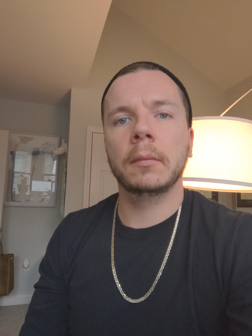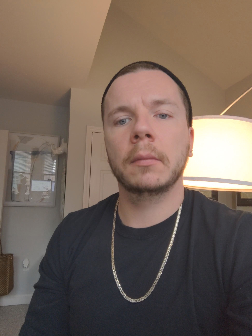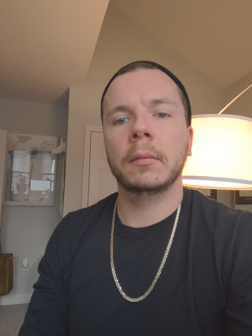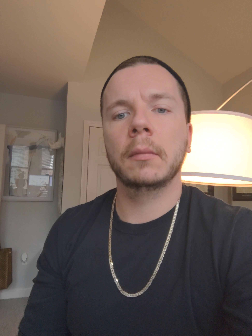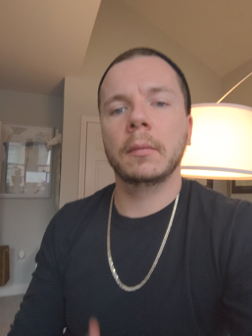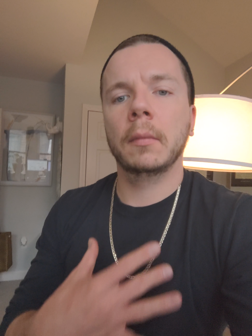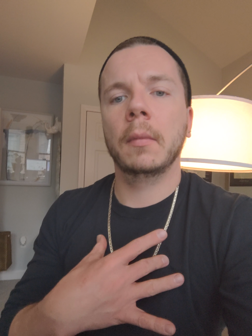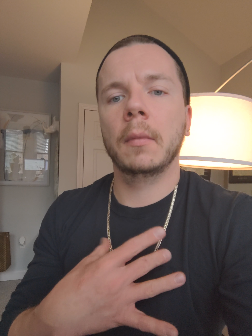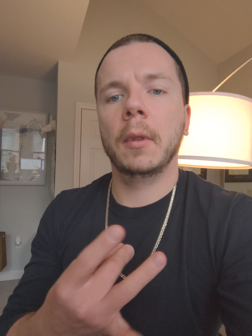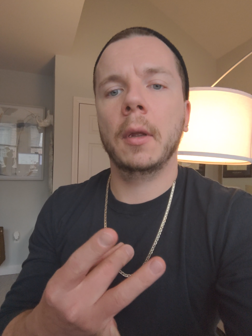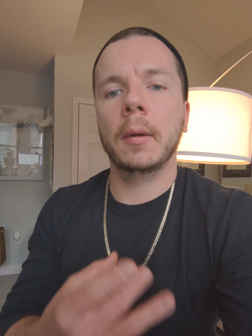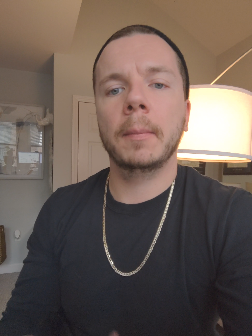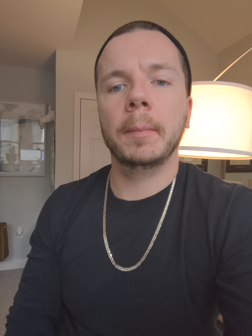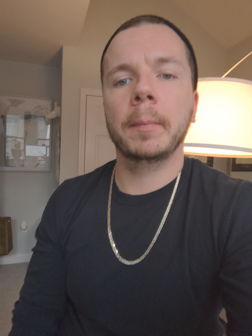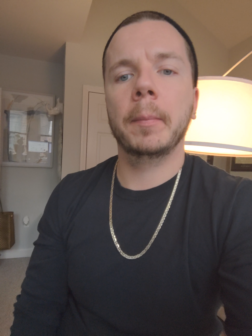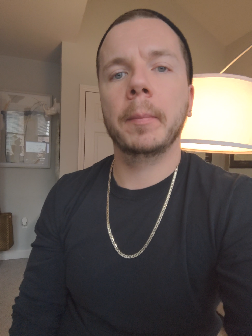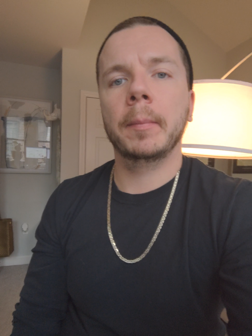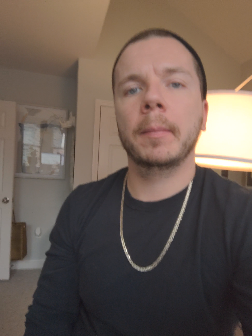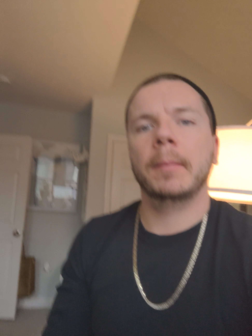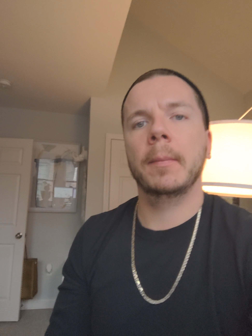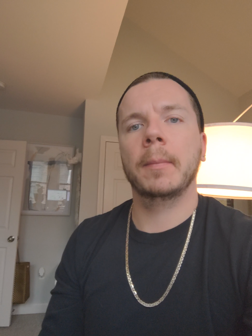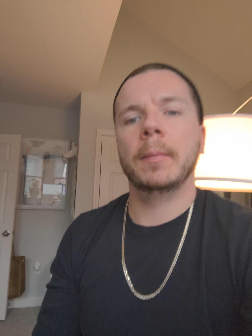like